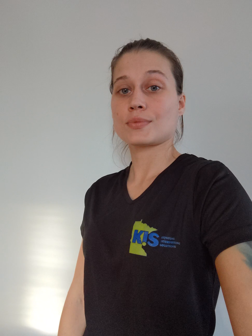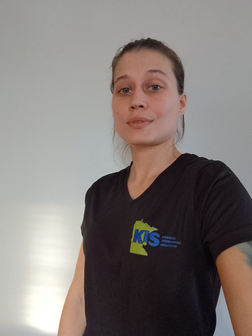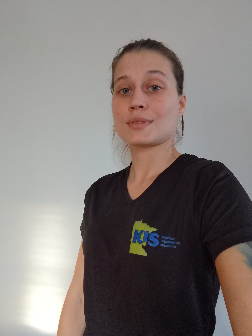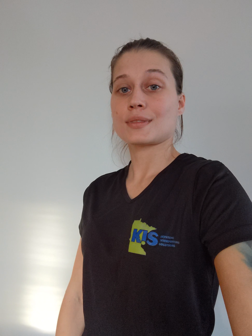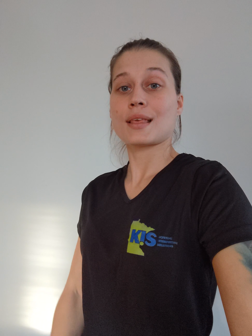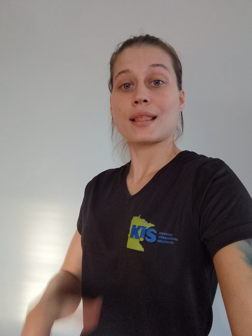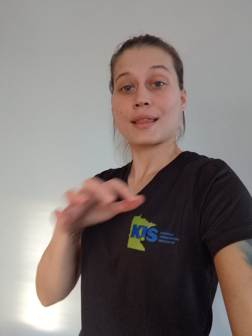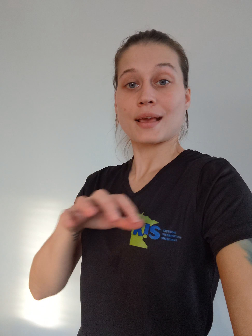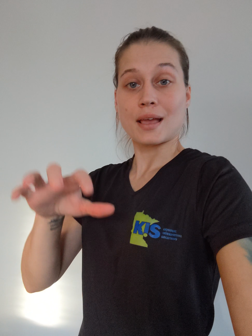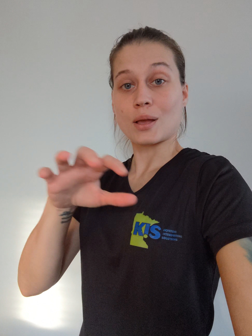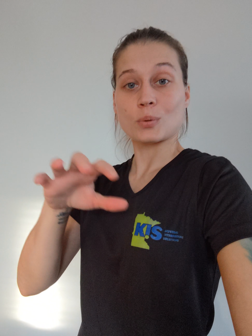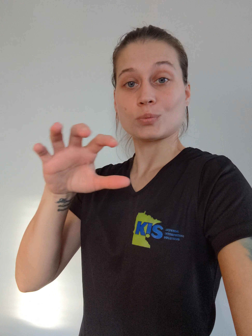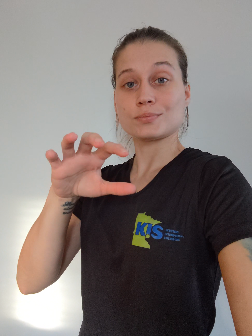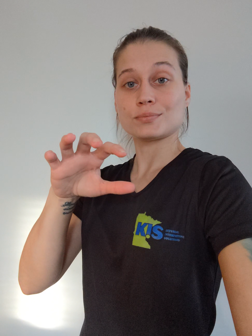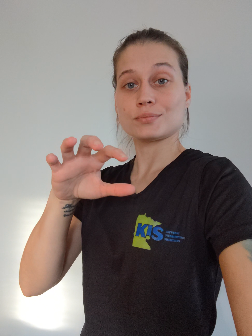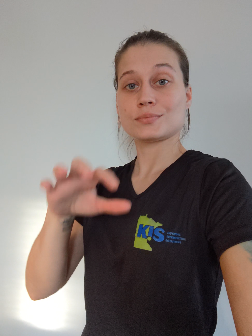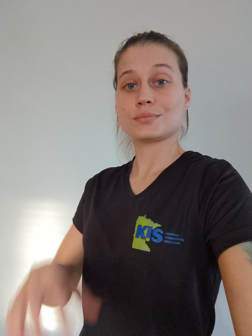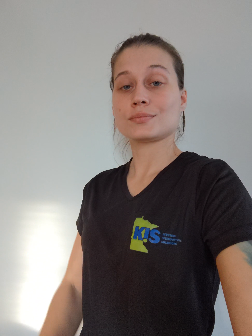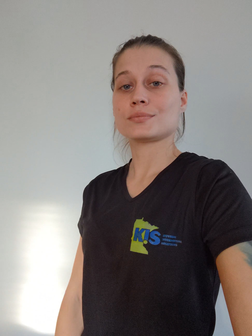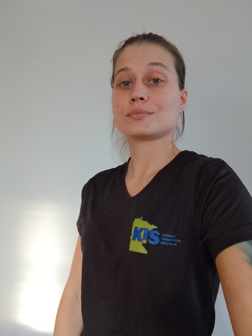cloud